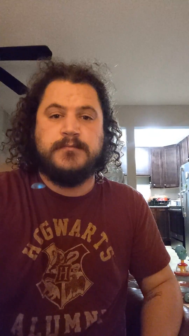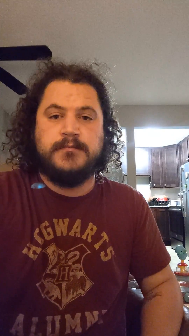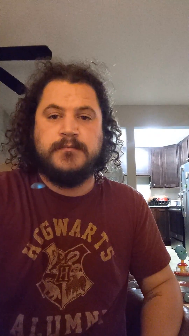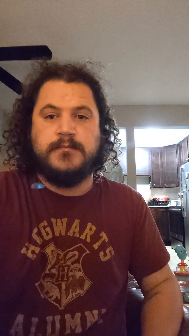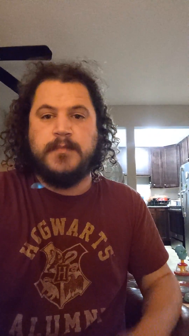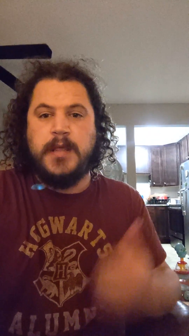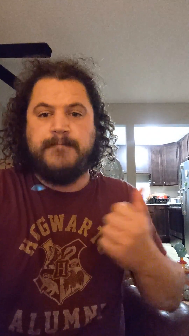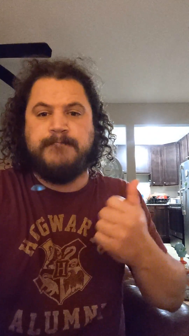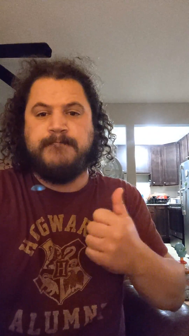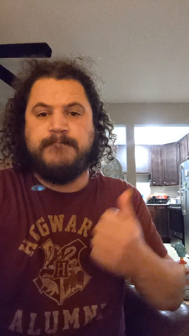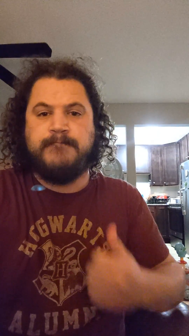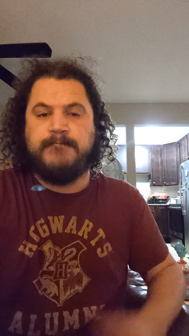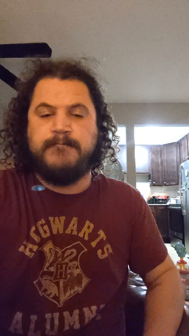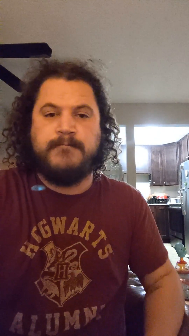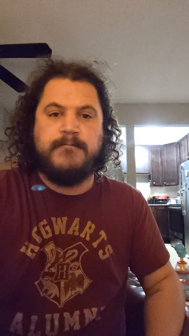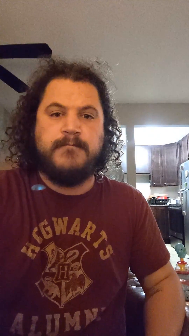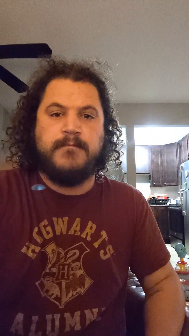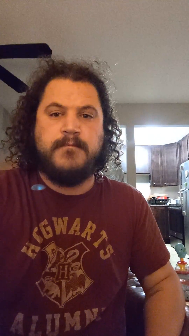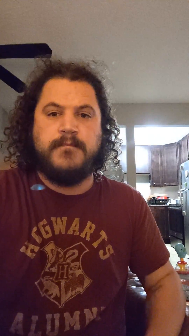help